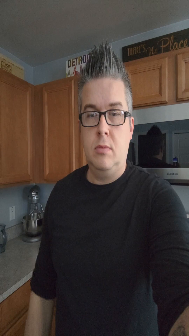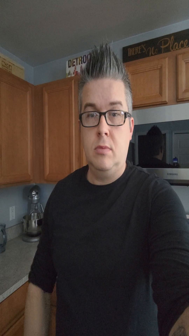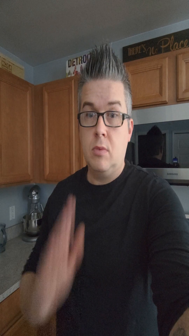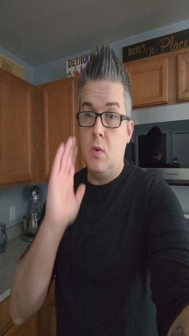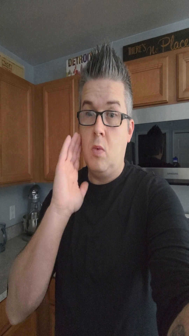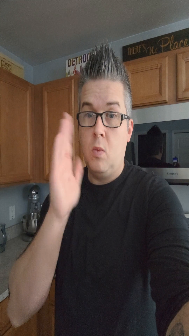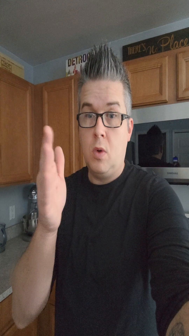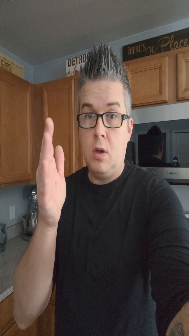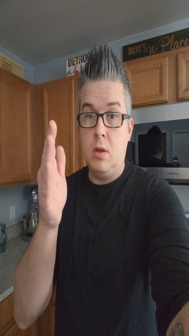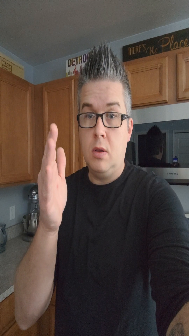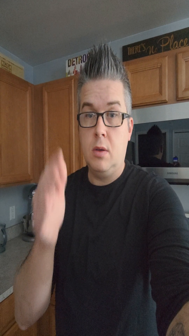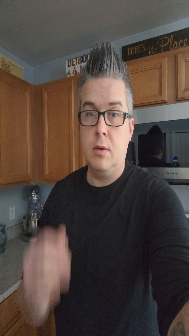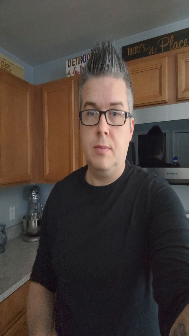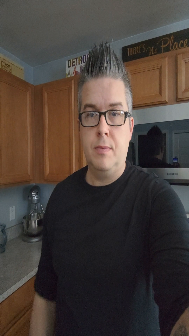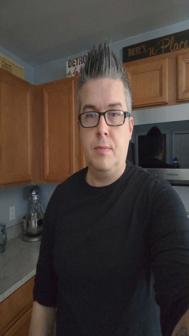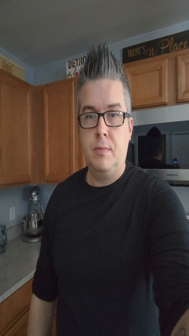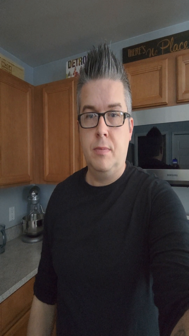will